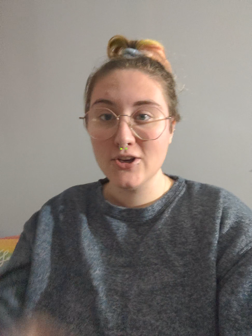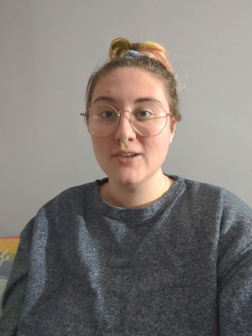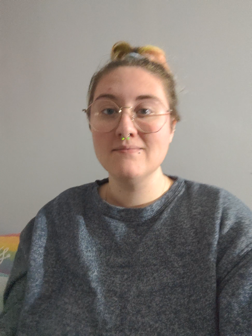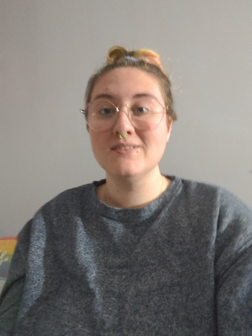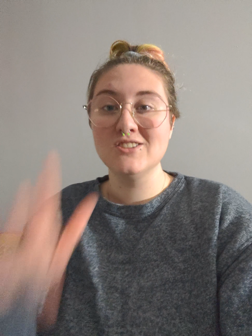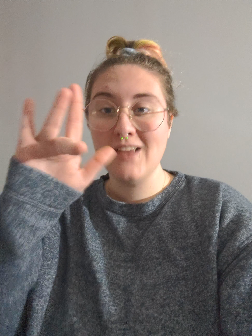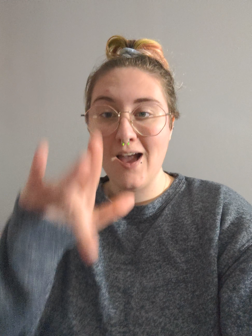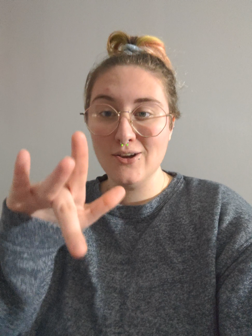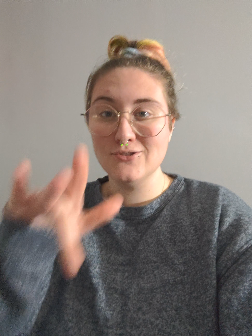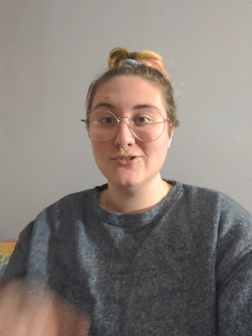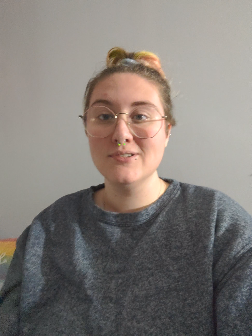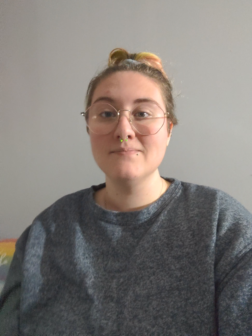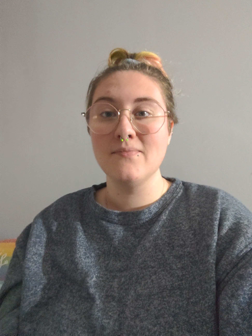touch